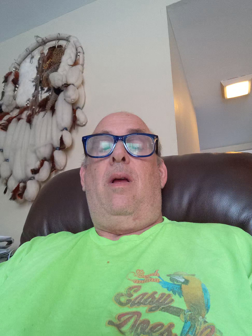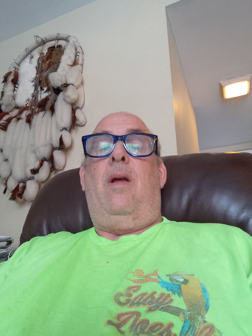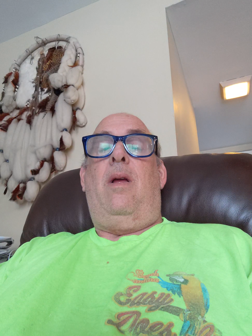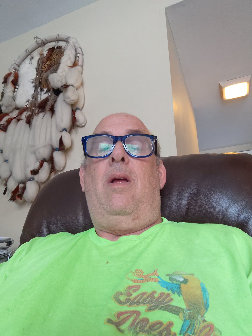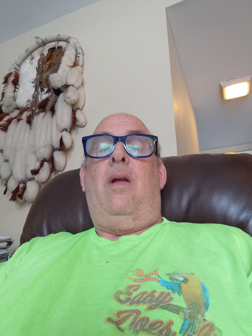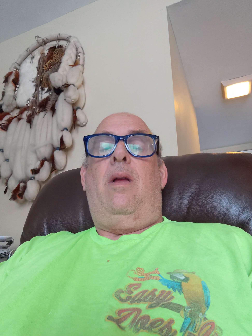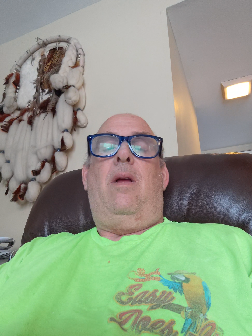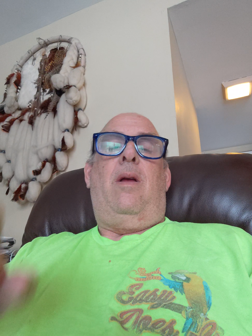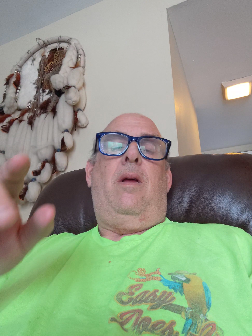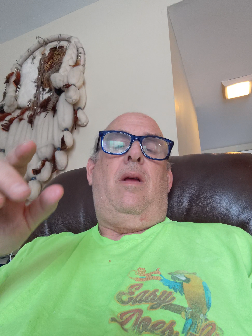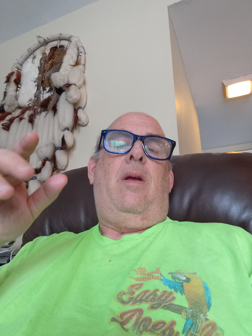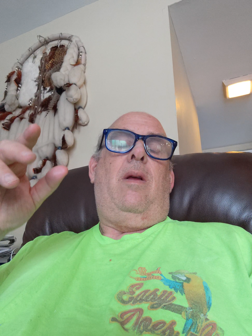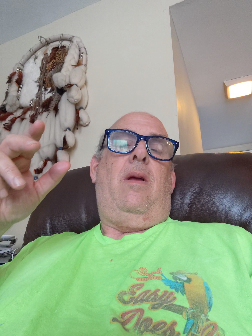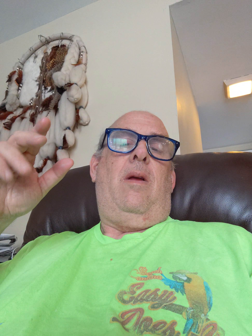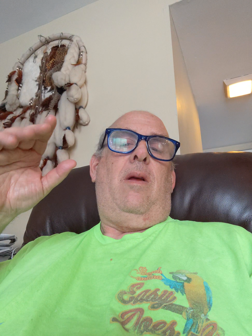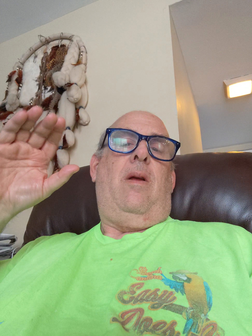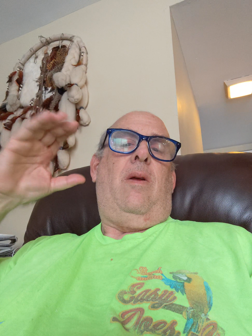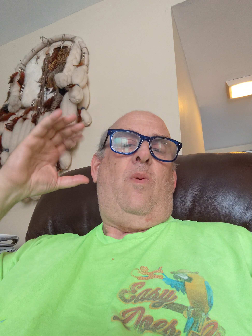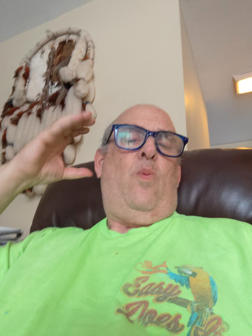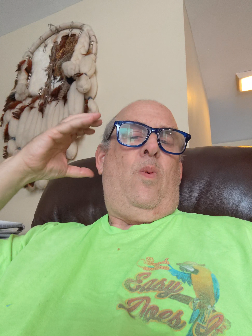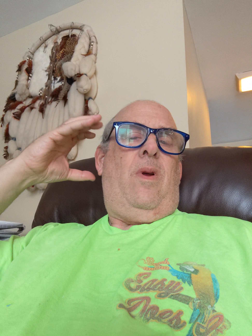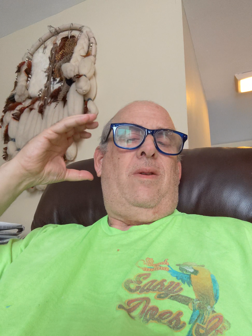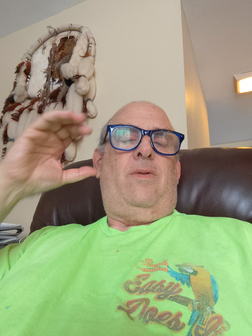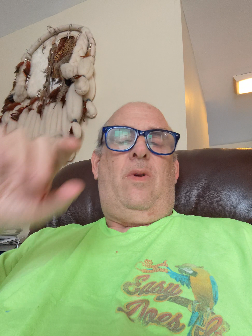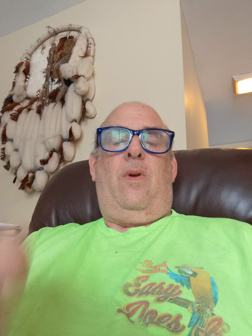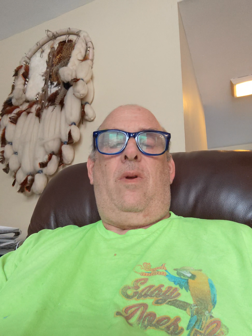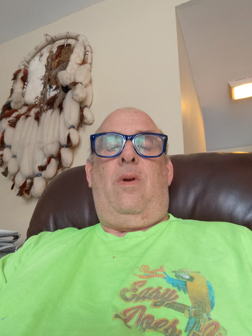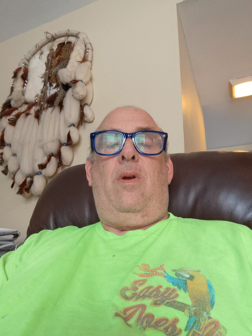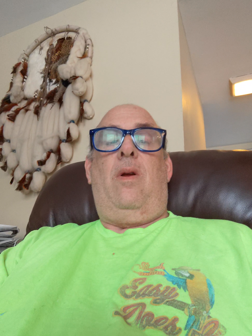radio